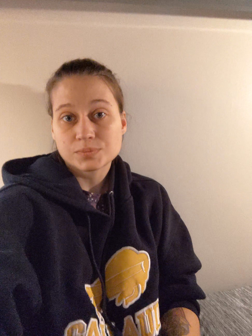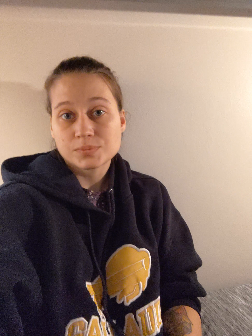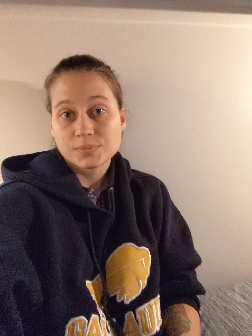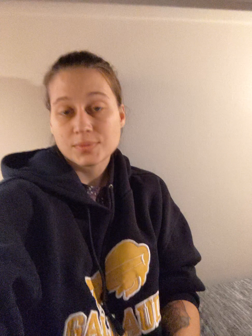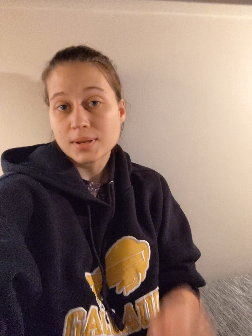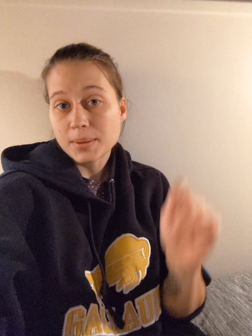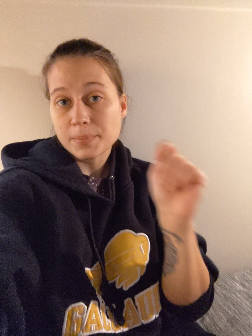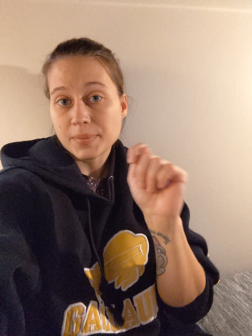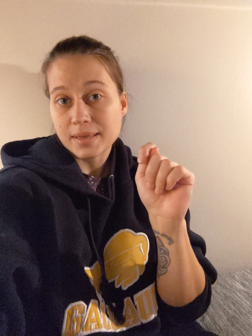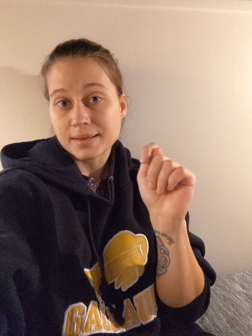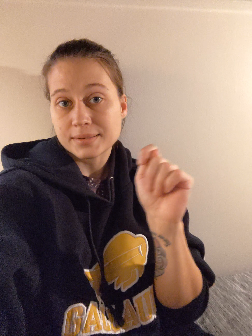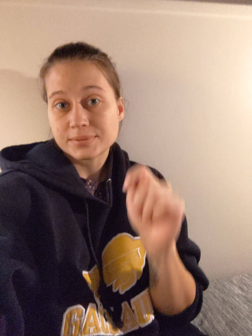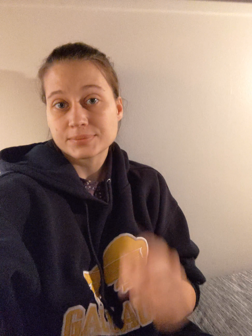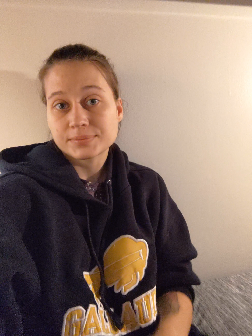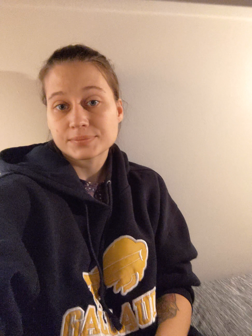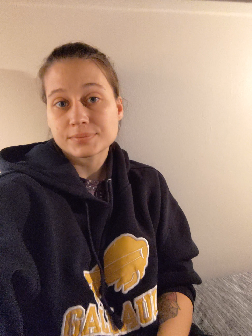potty